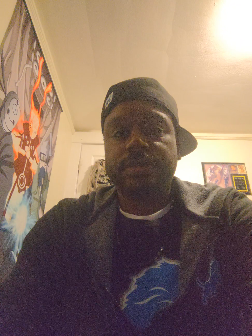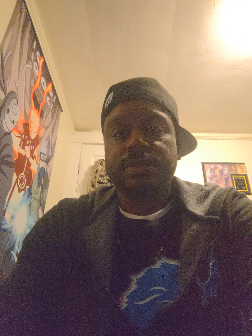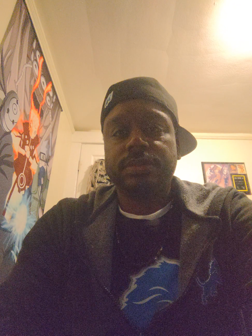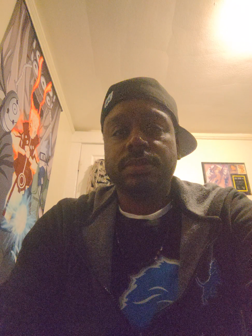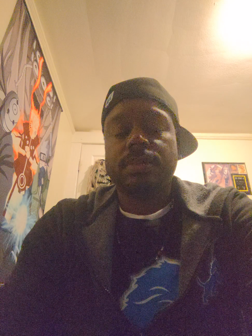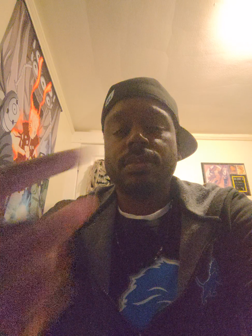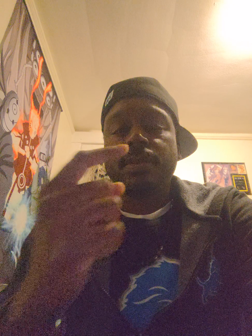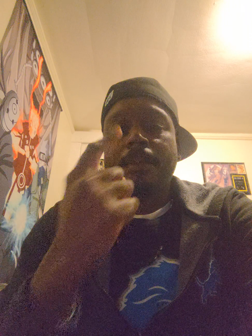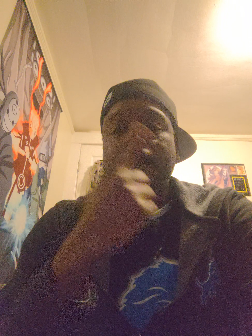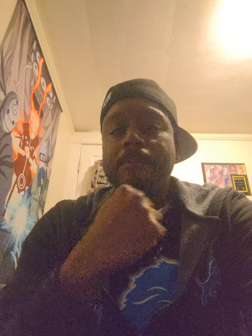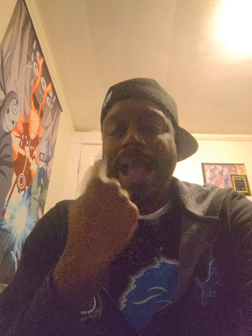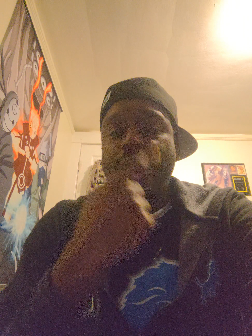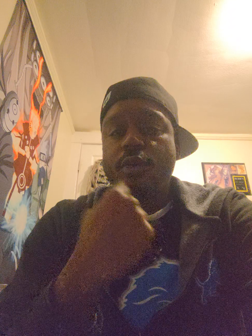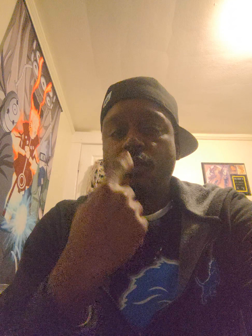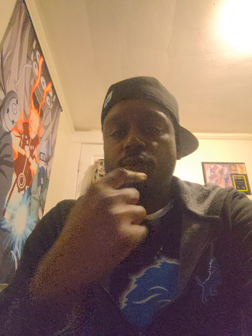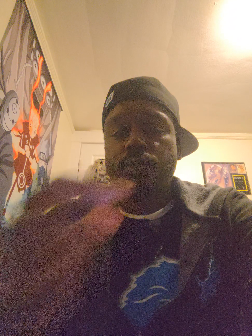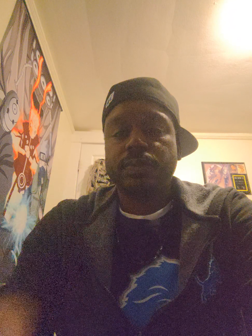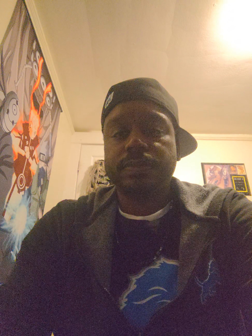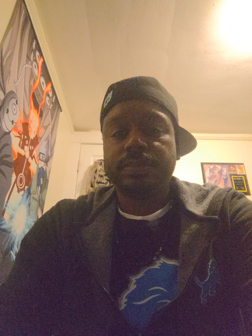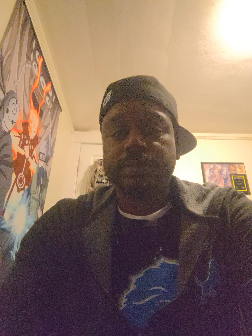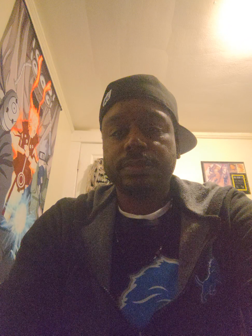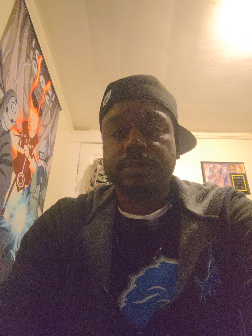mouth